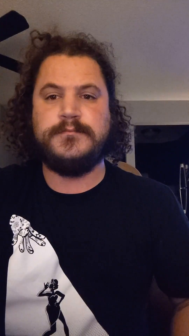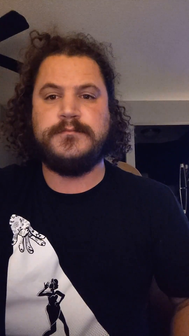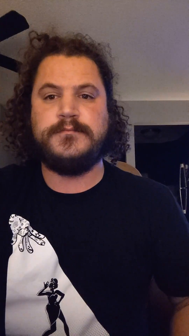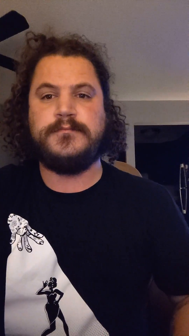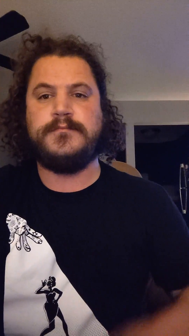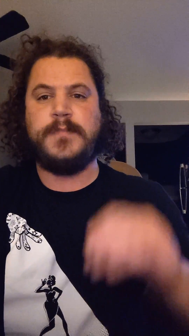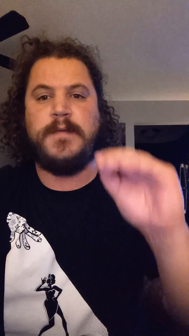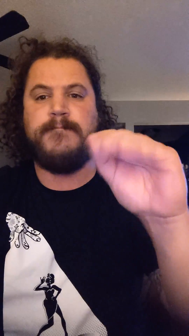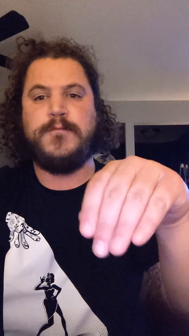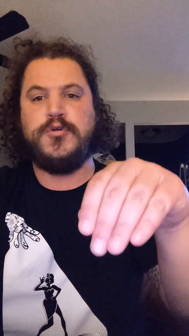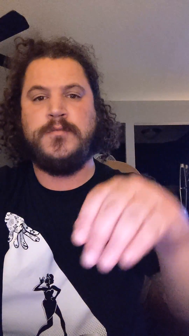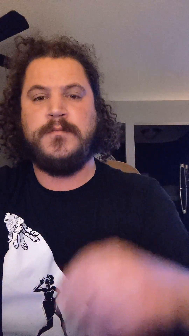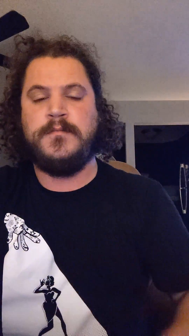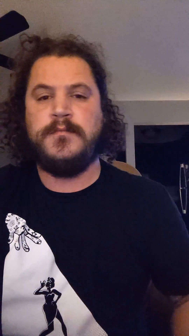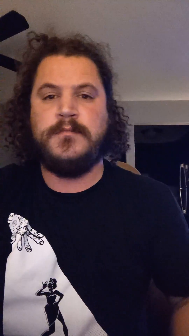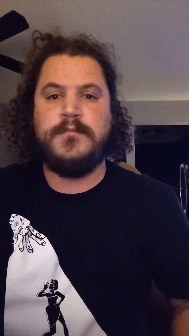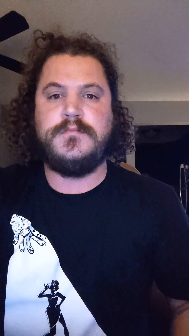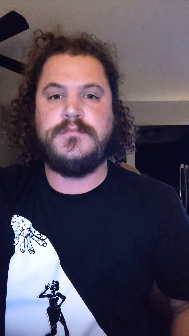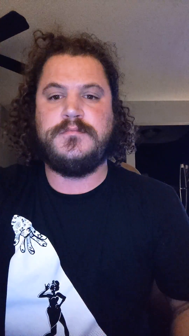put